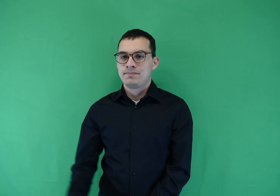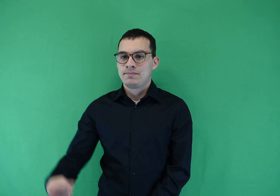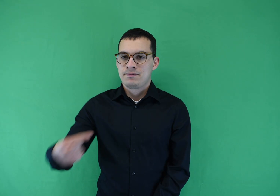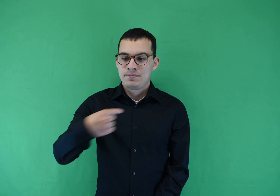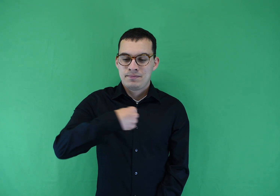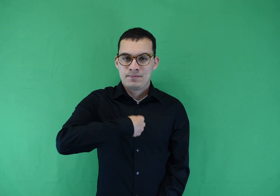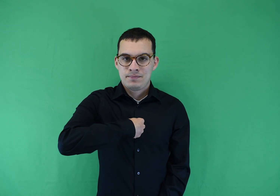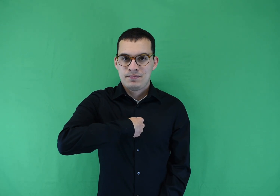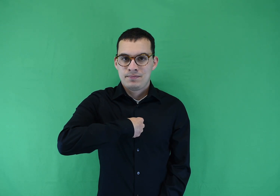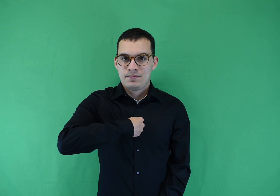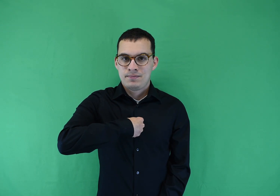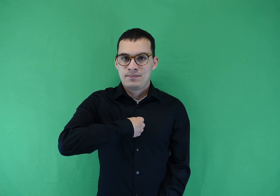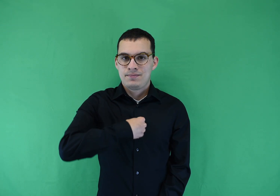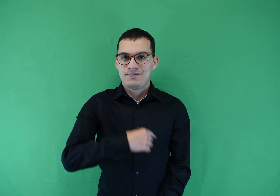yo